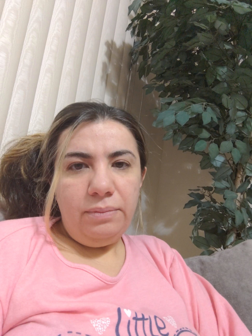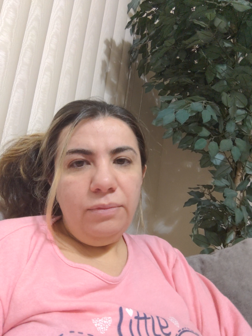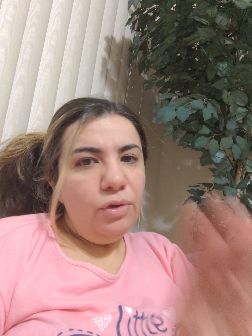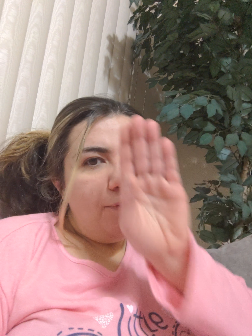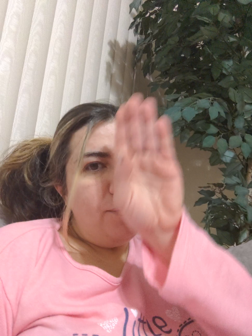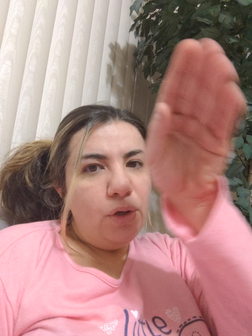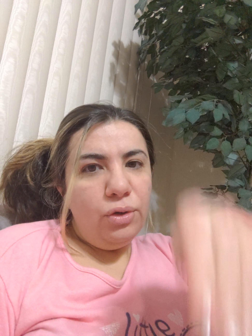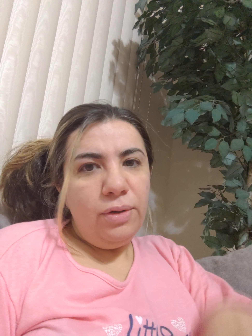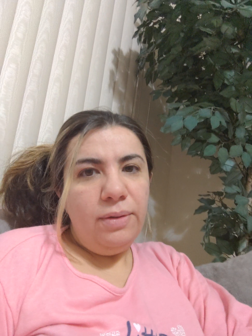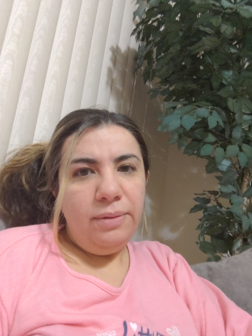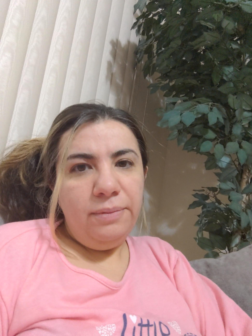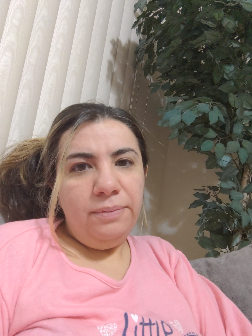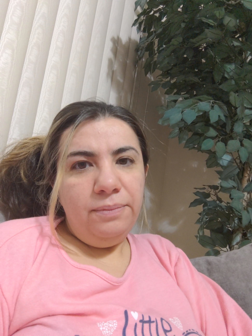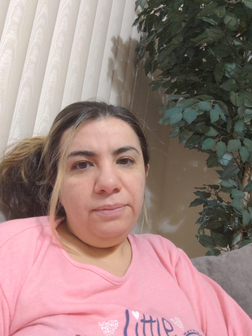elephant